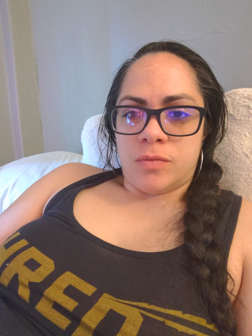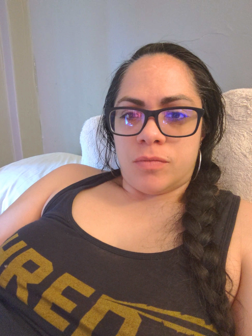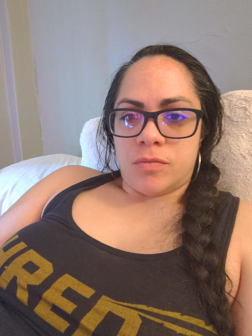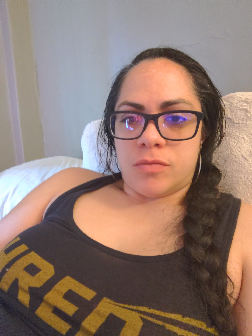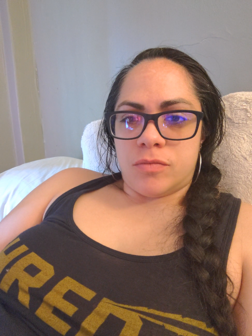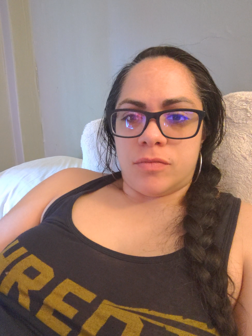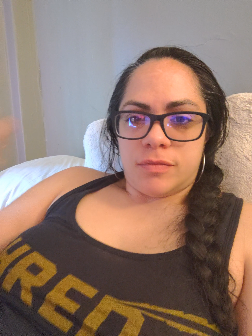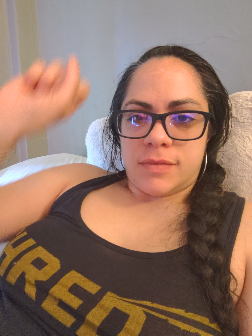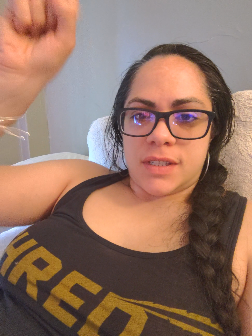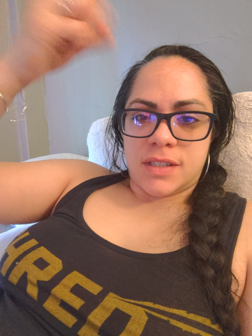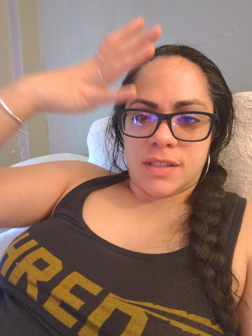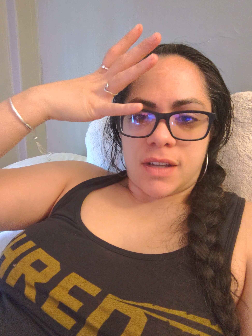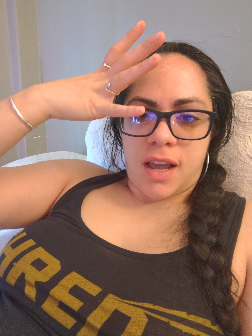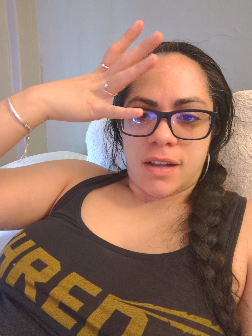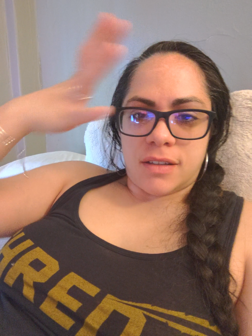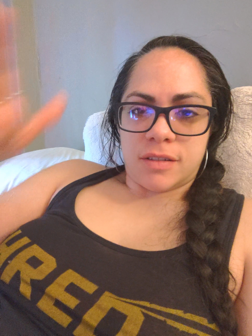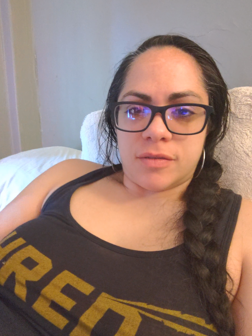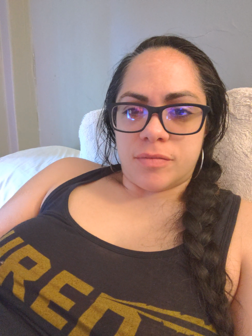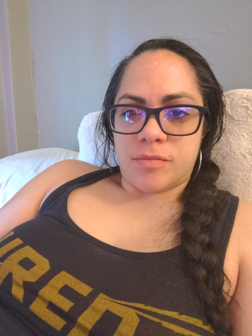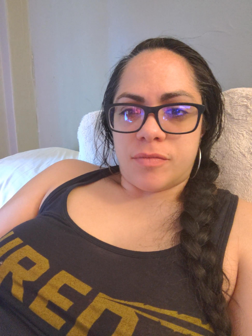sun